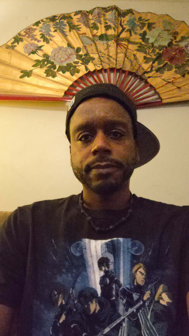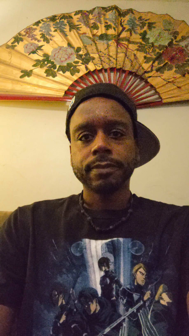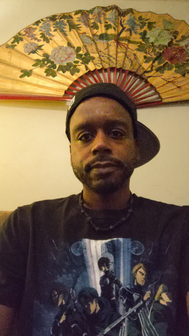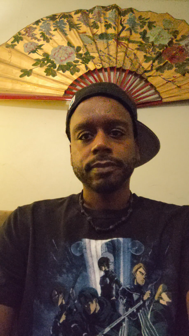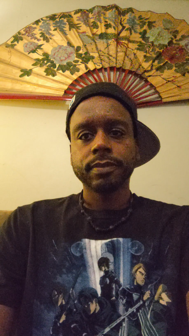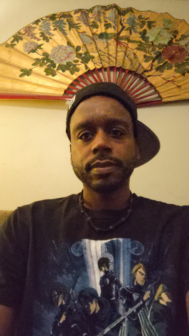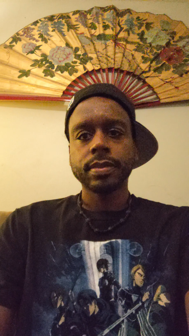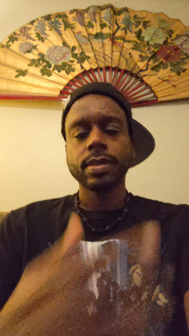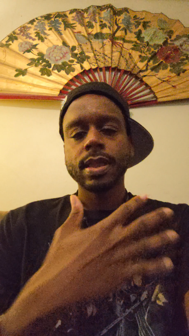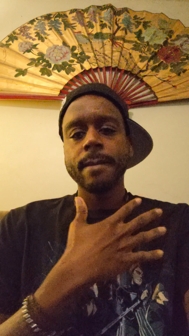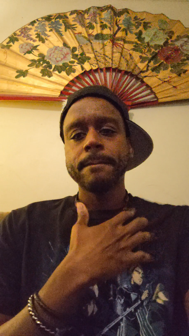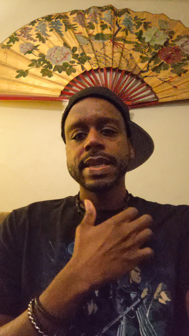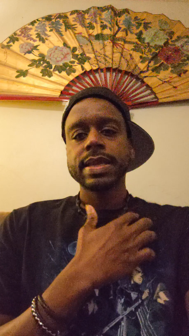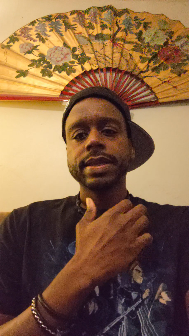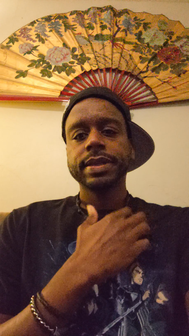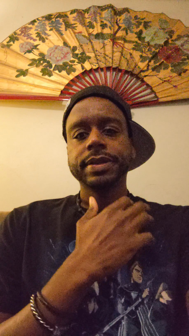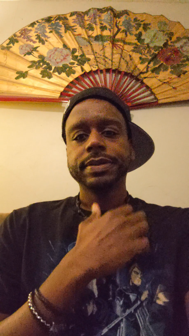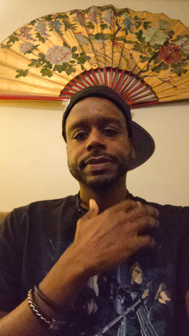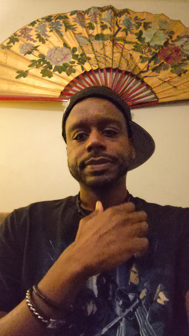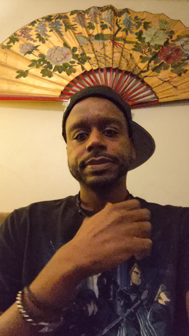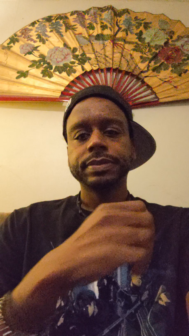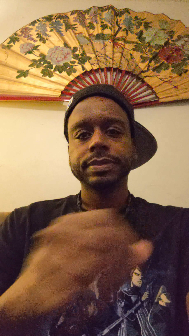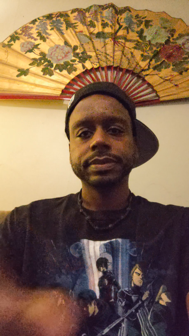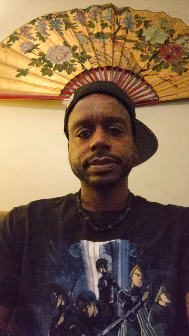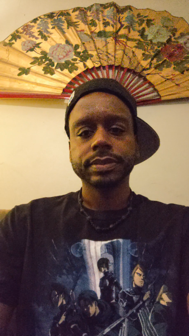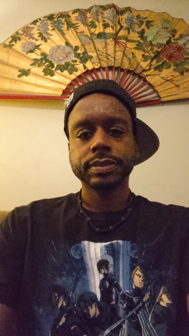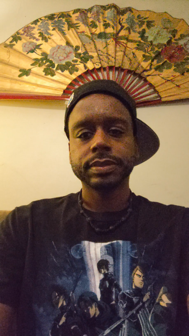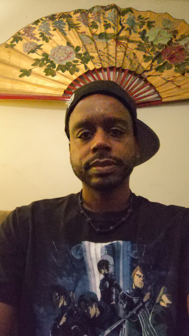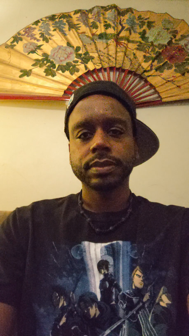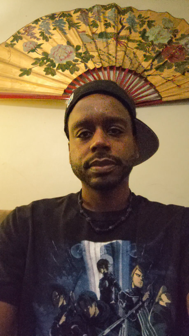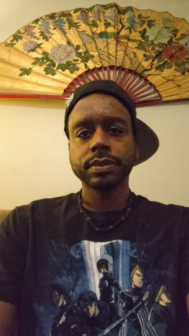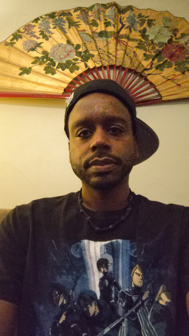bear